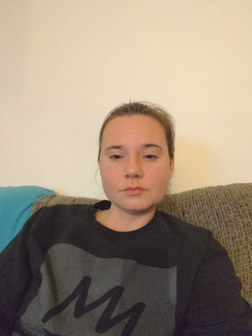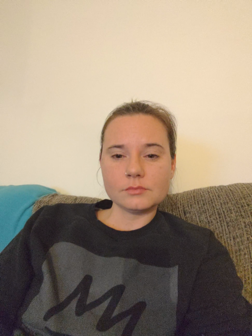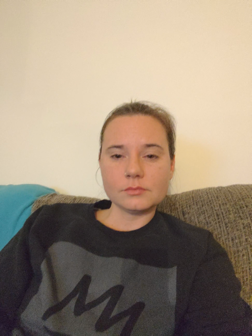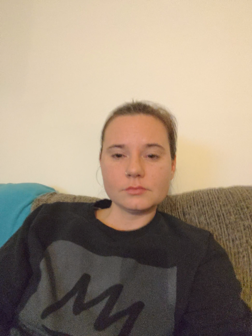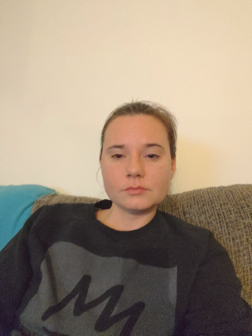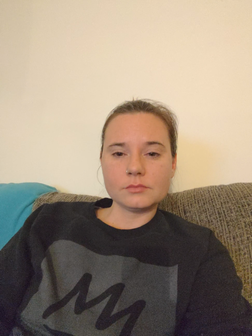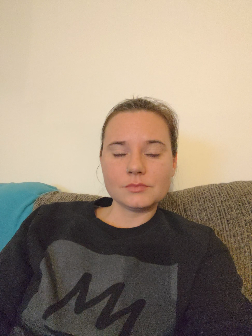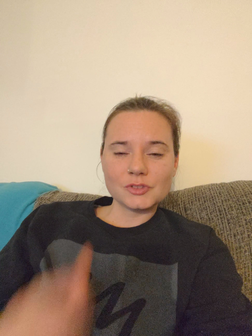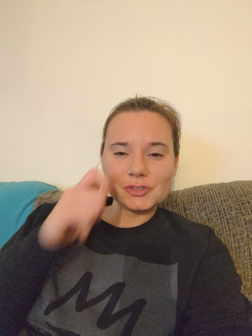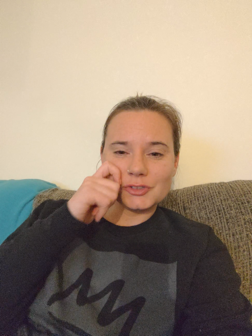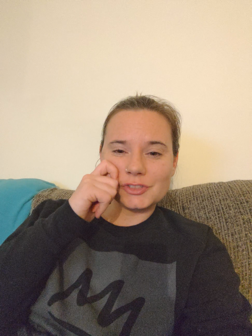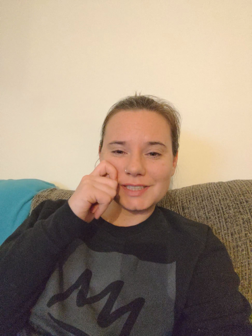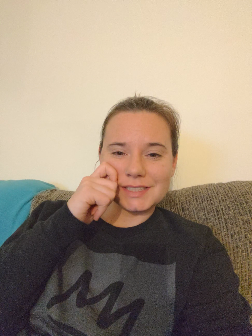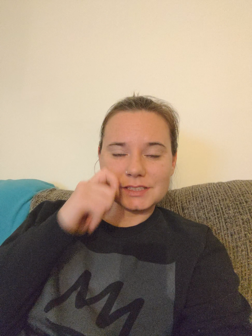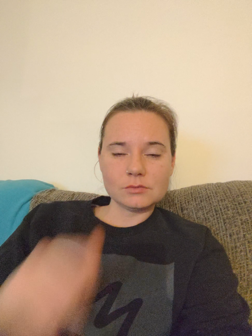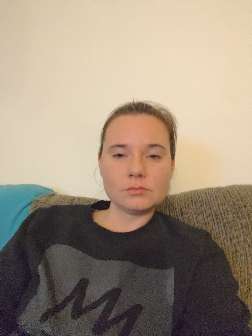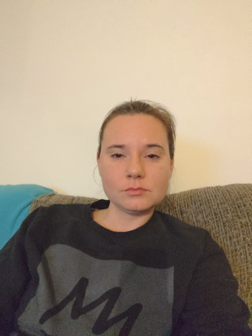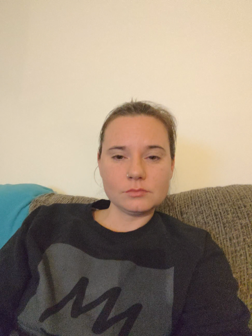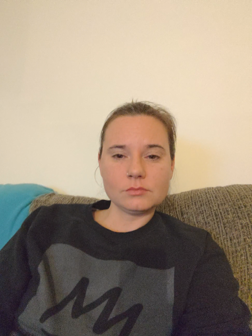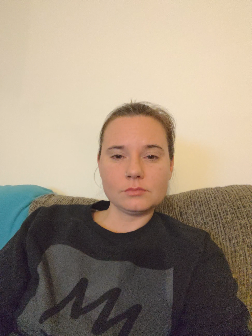cheek